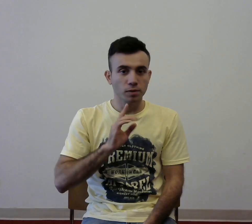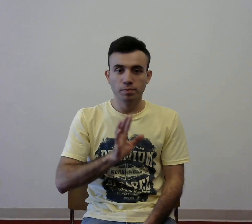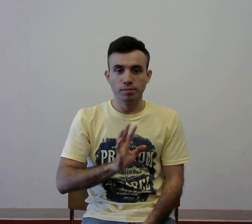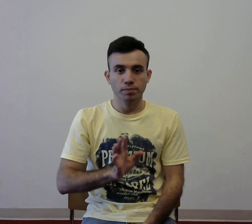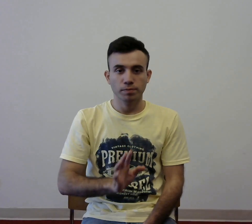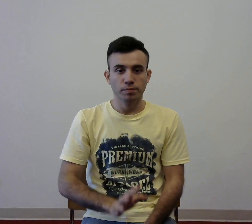deyil